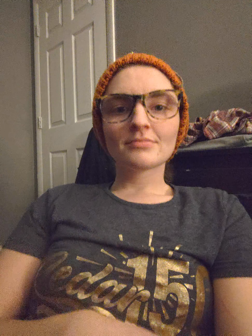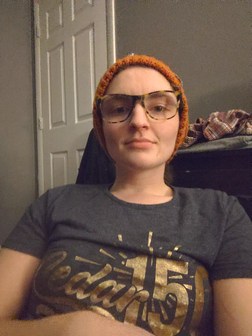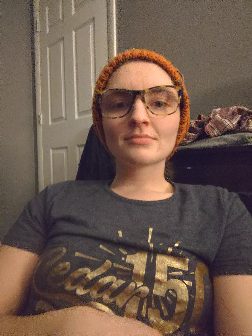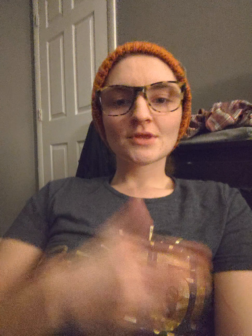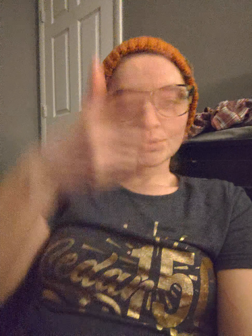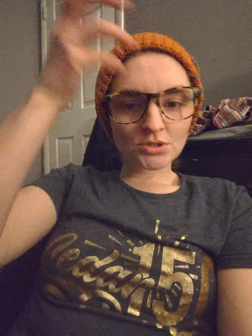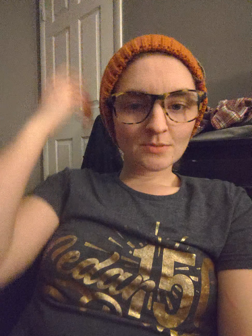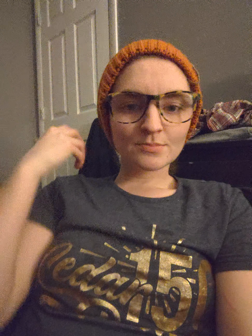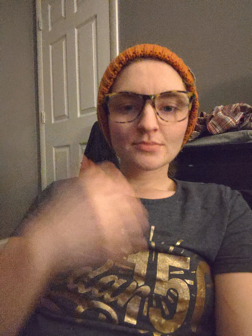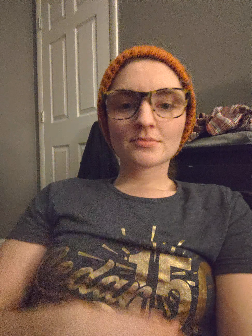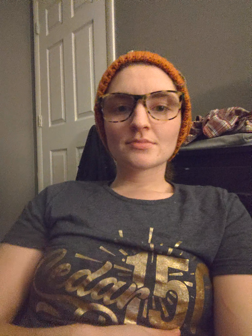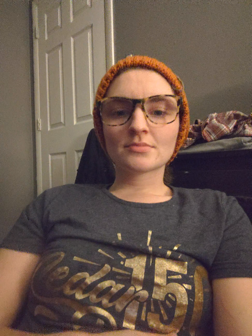lion